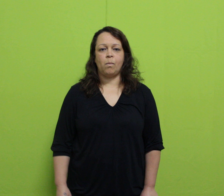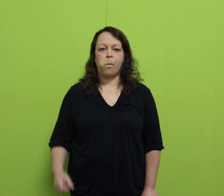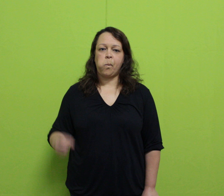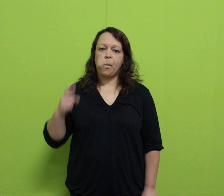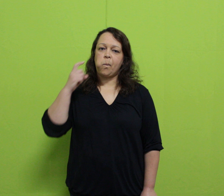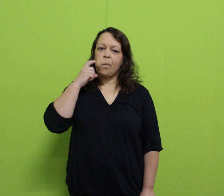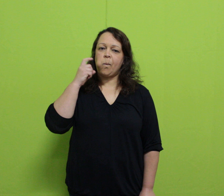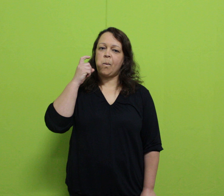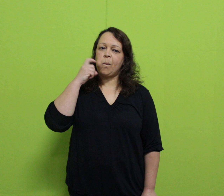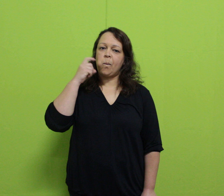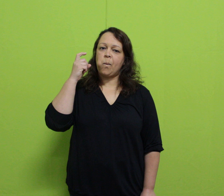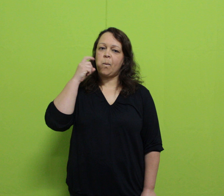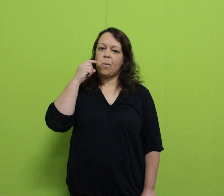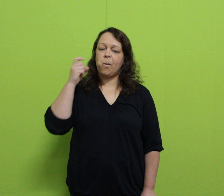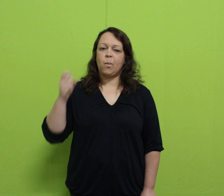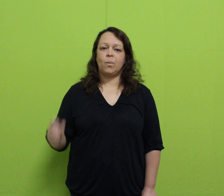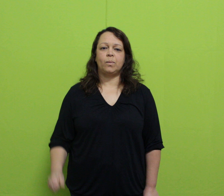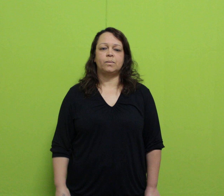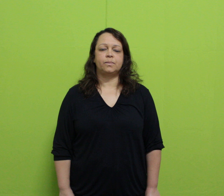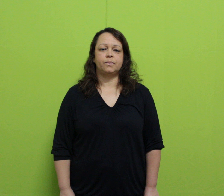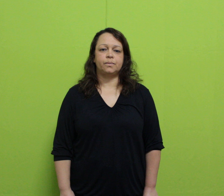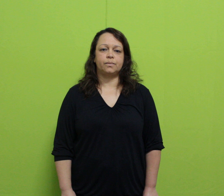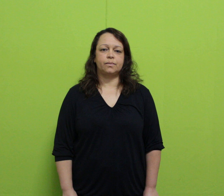bala